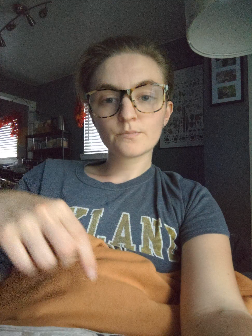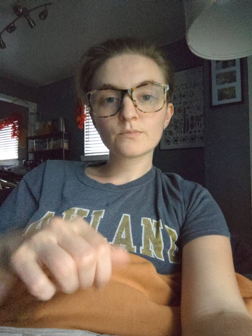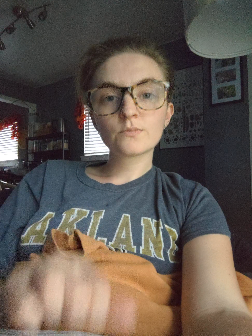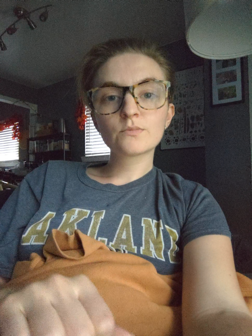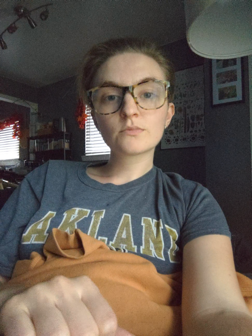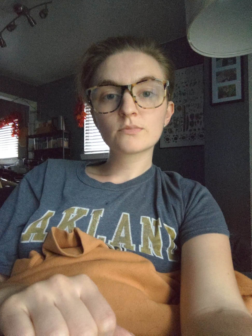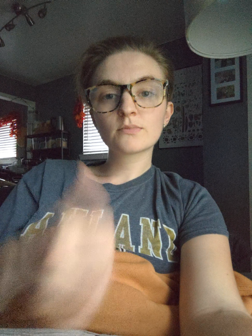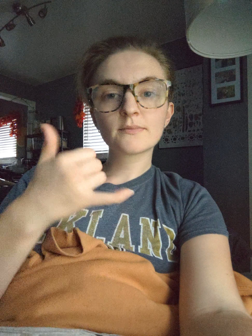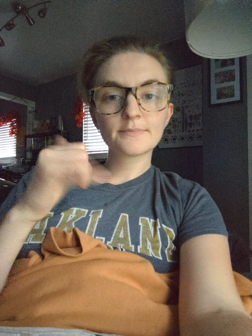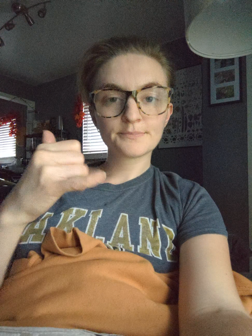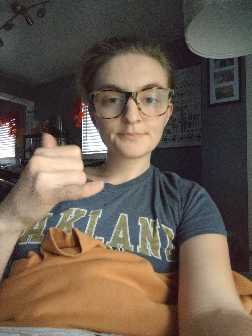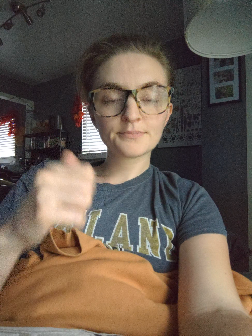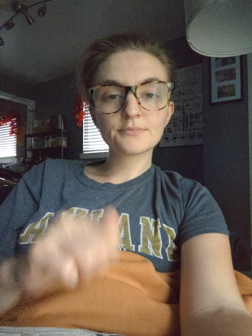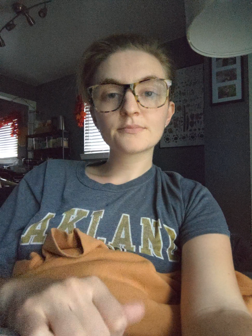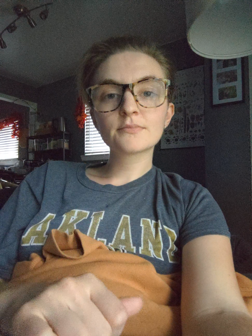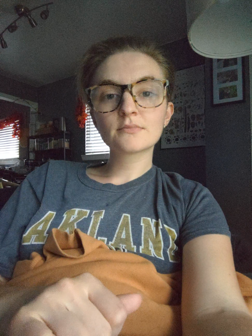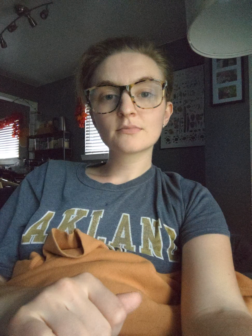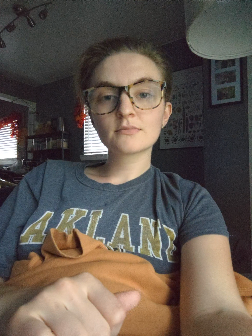play